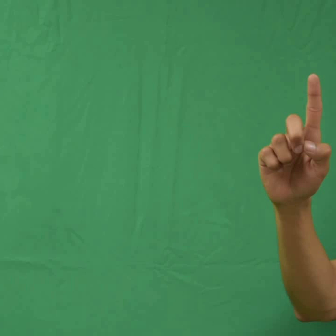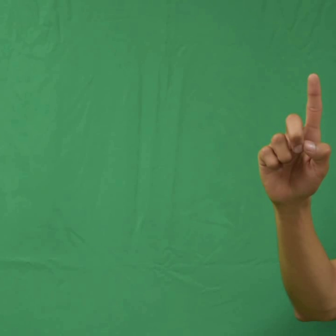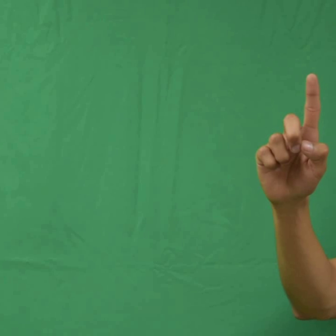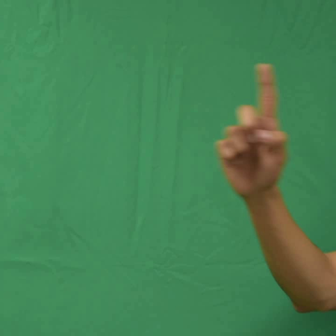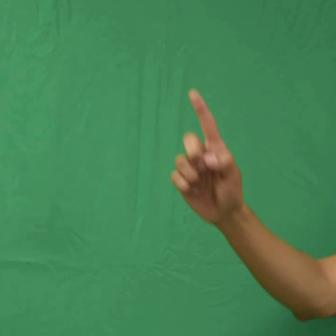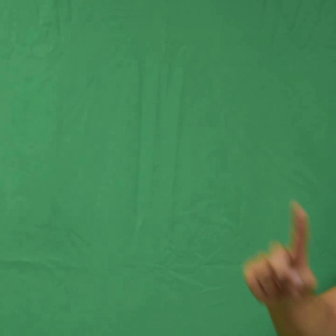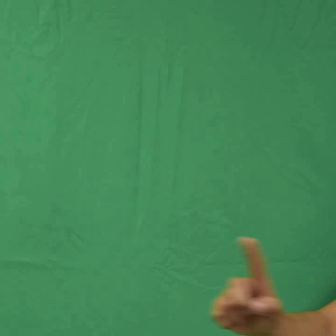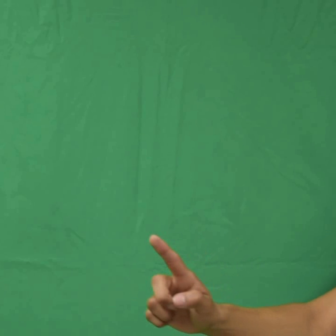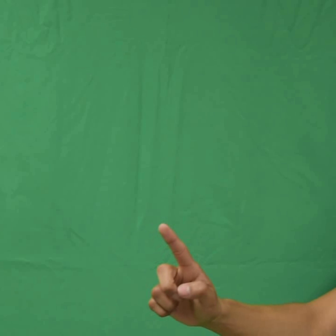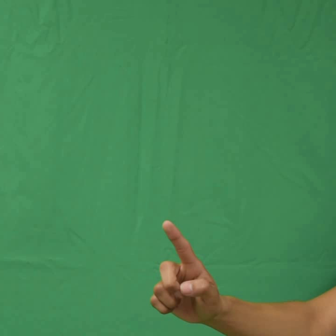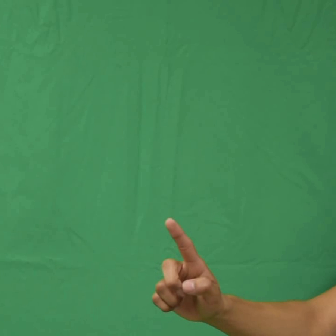Z